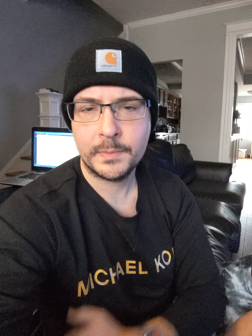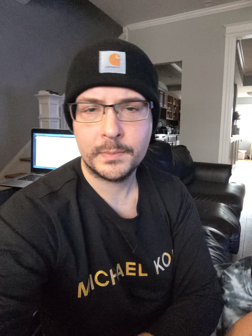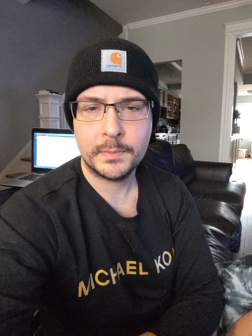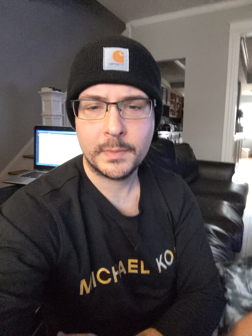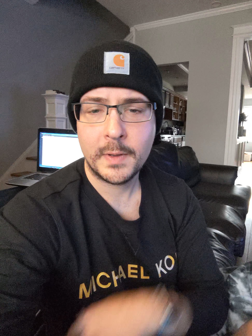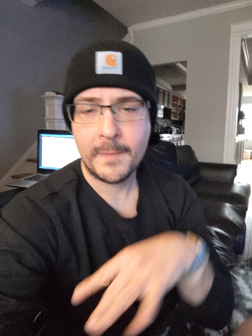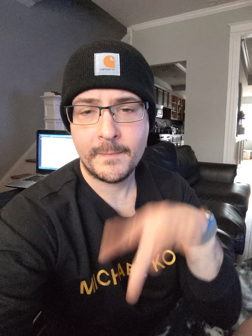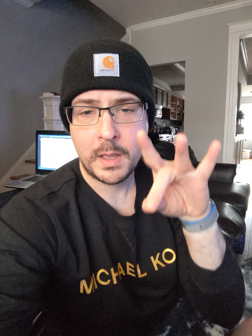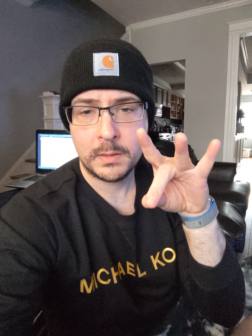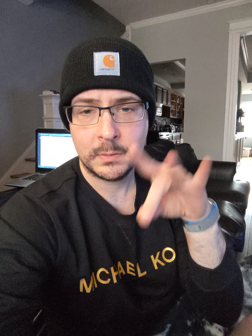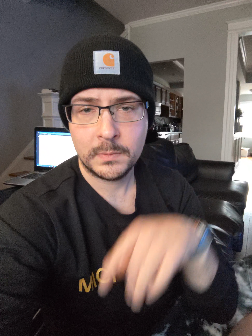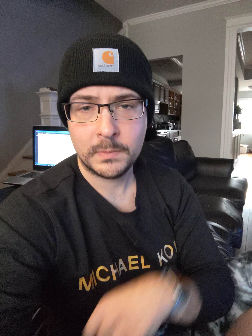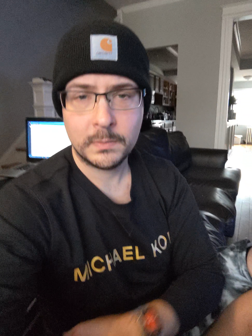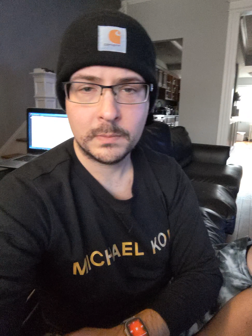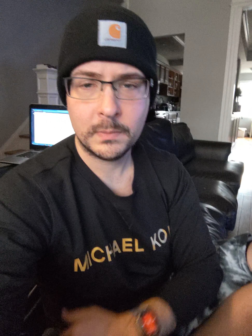find